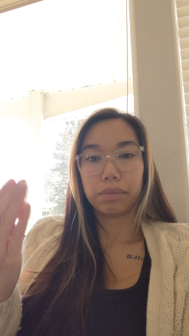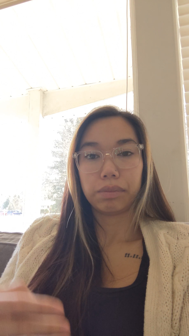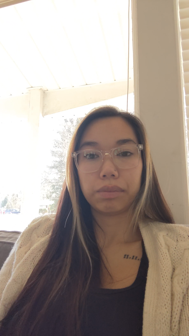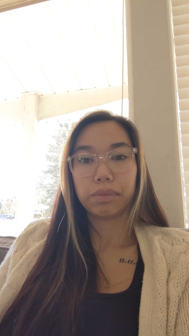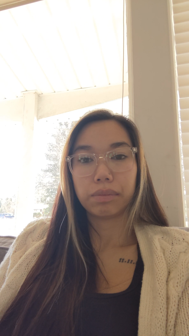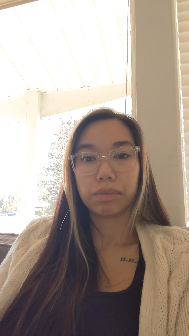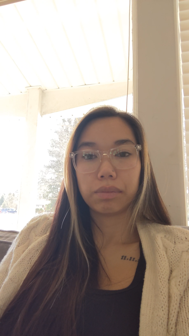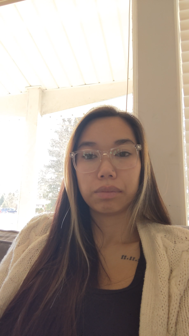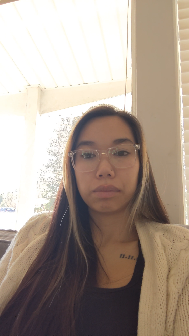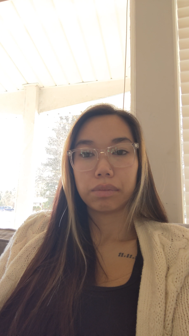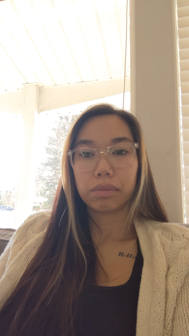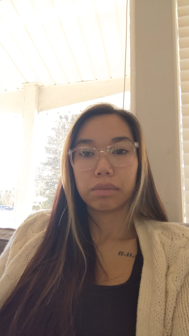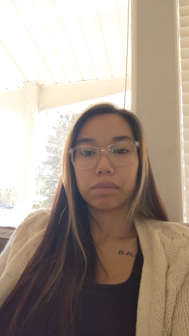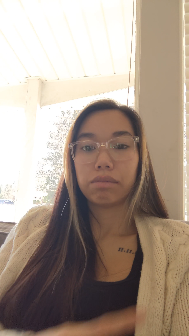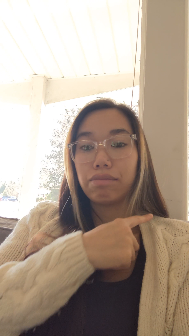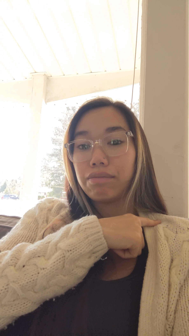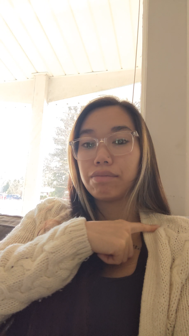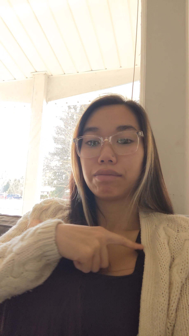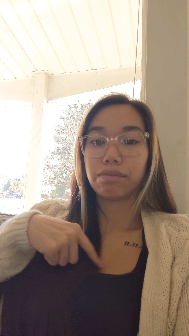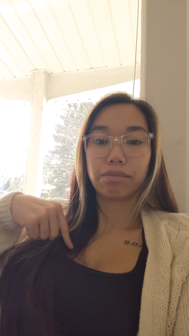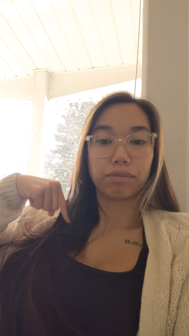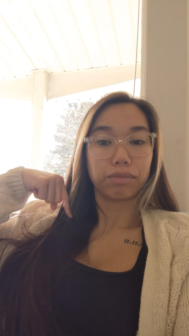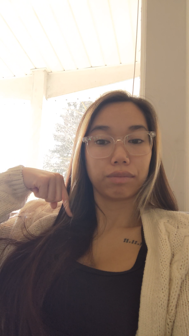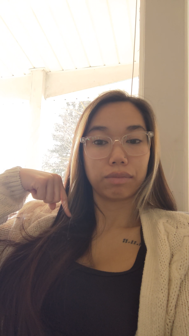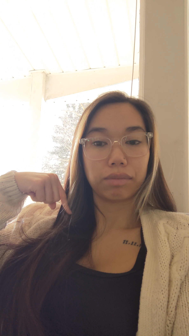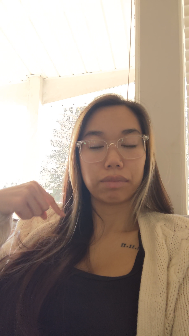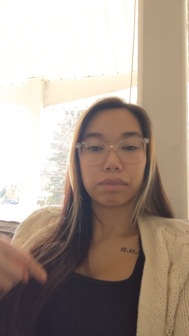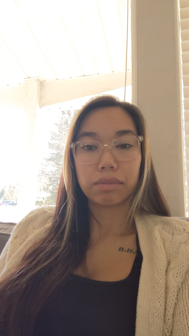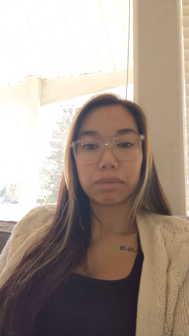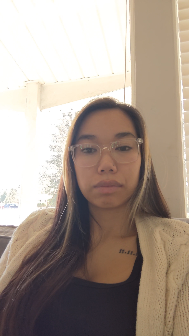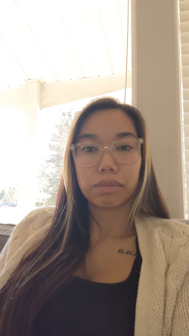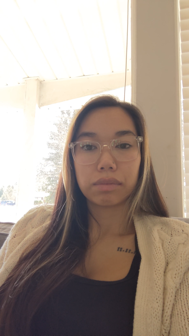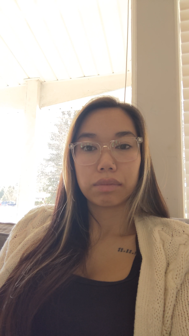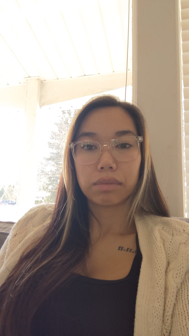necklace